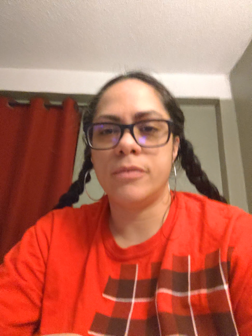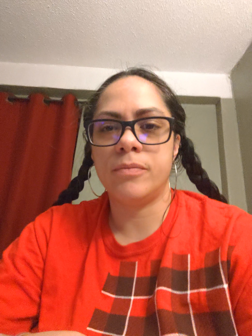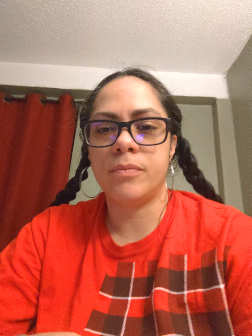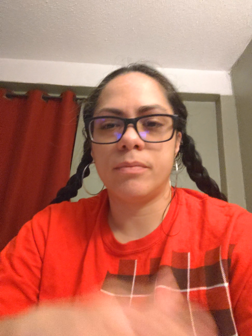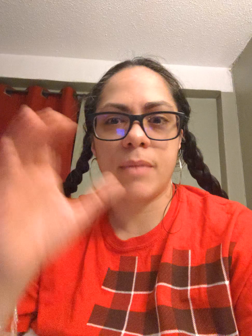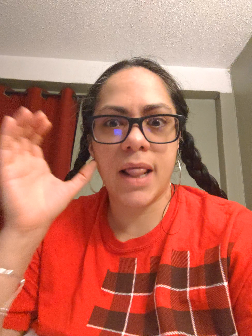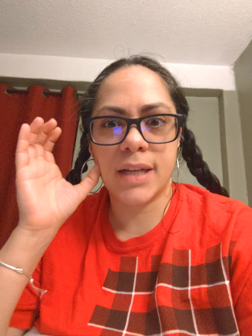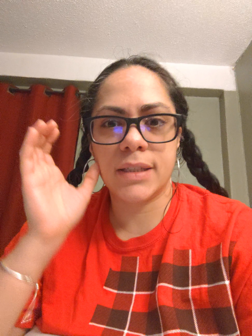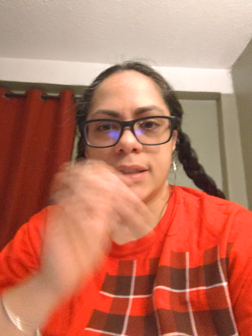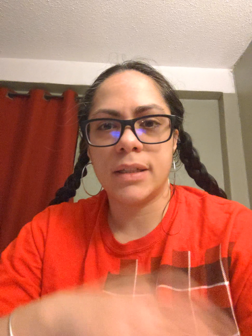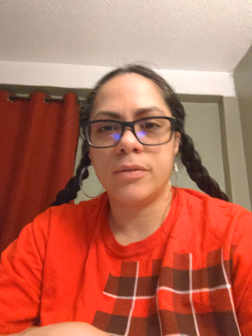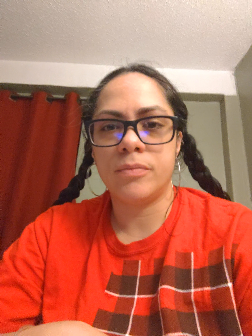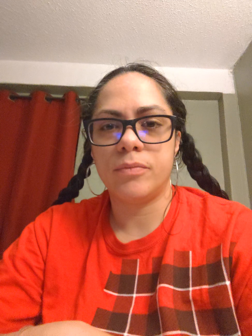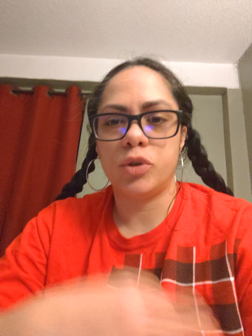listen